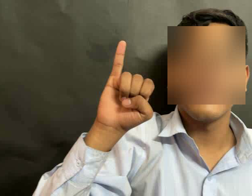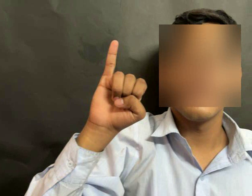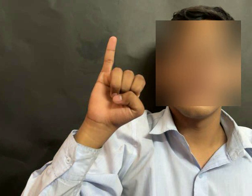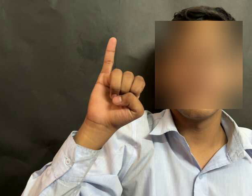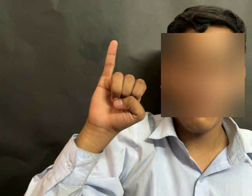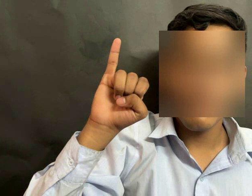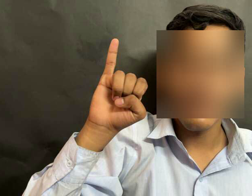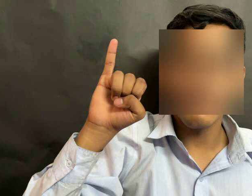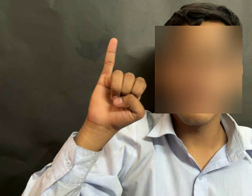I